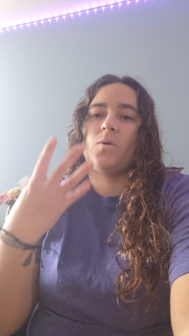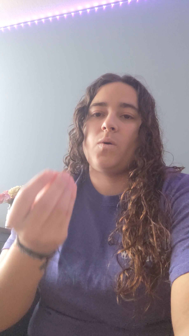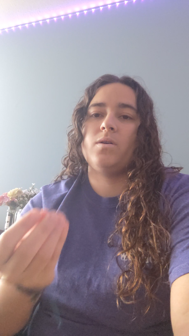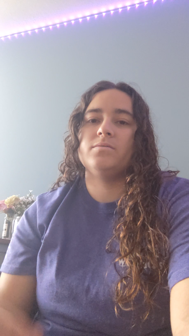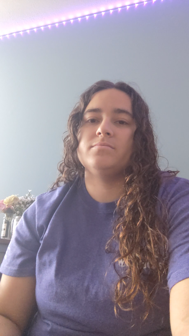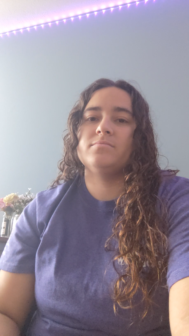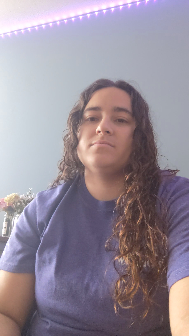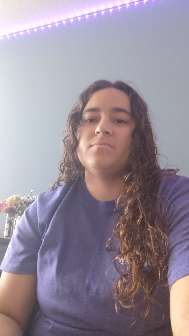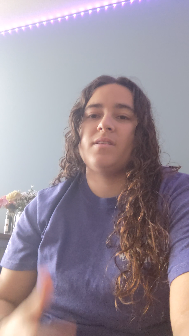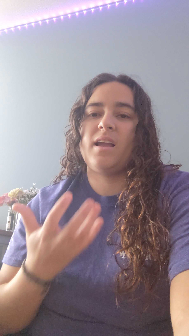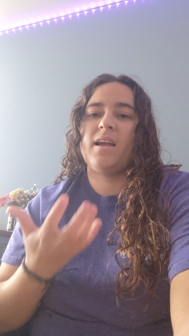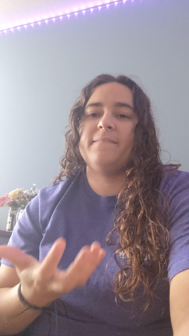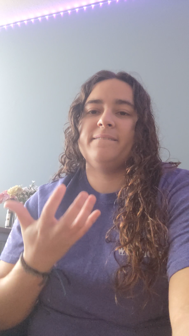heavy